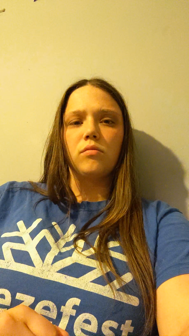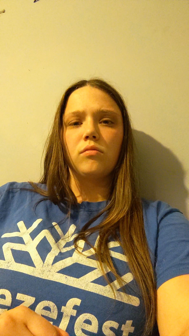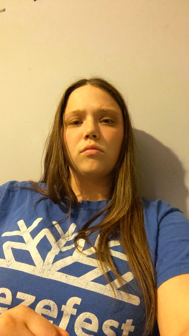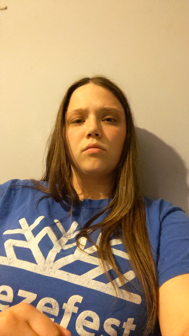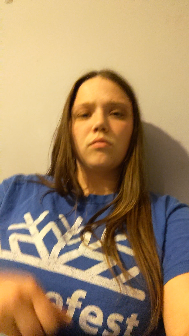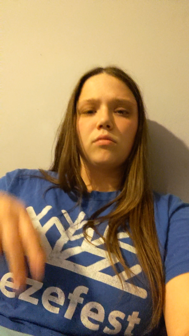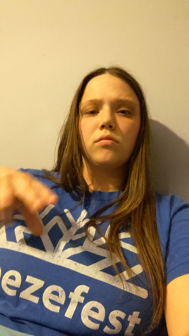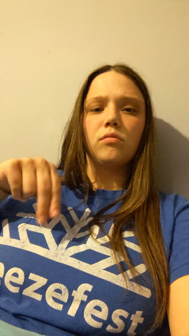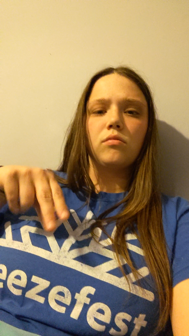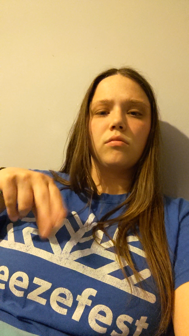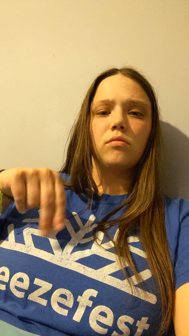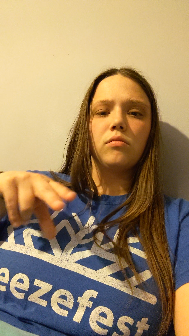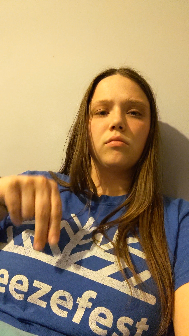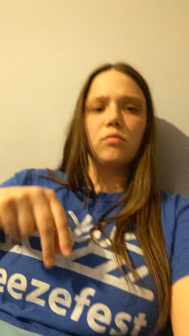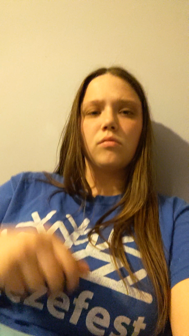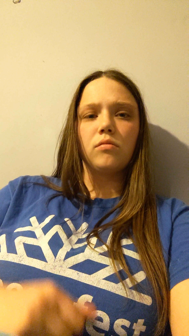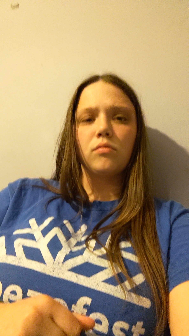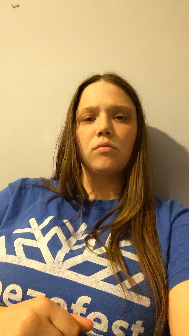diaper